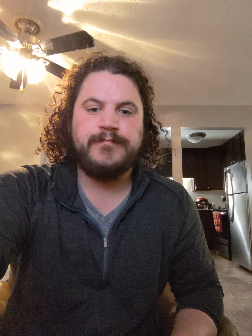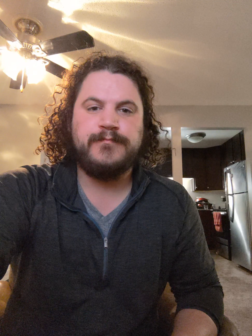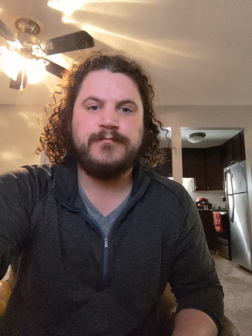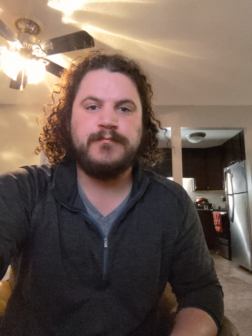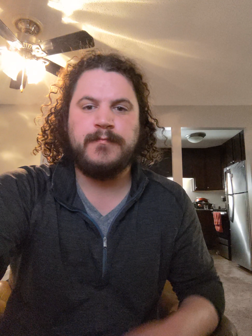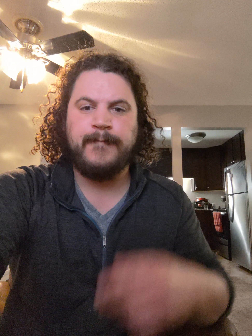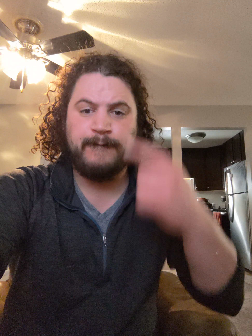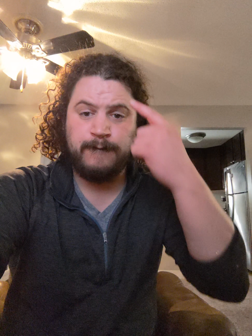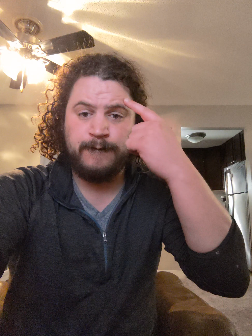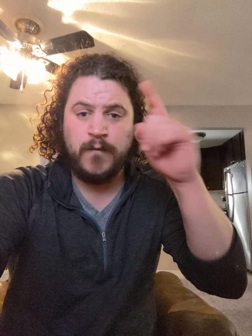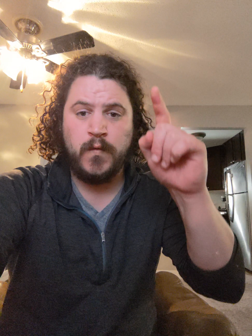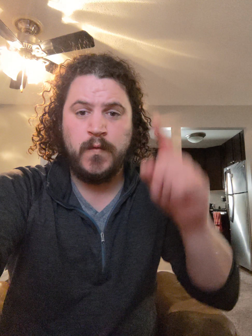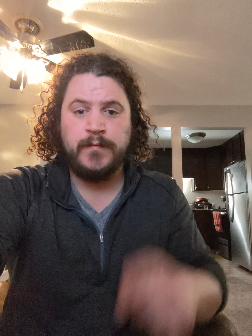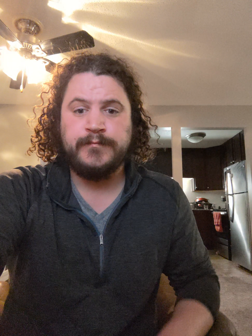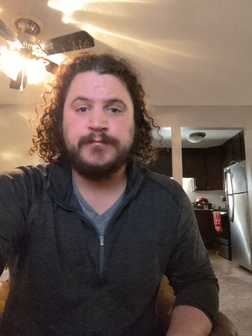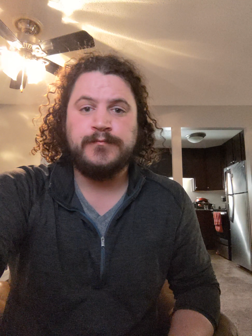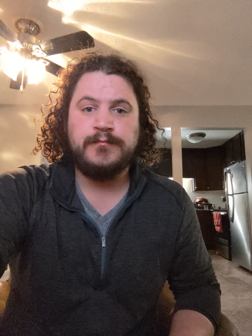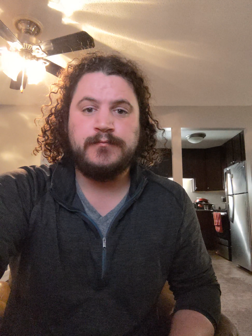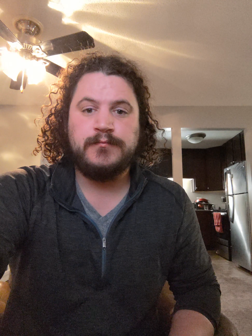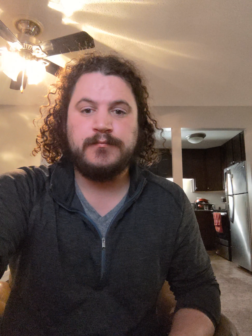for